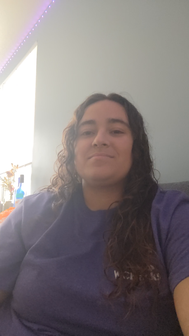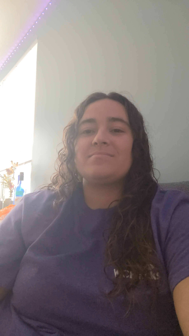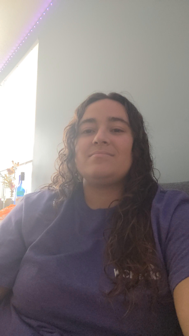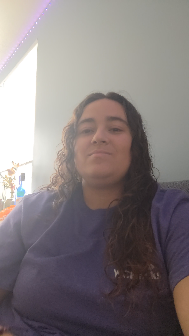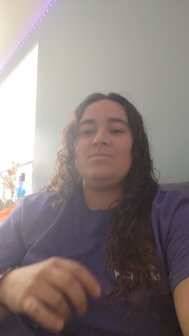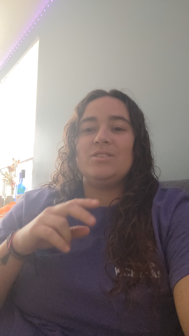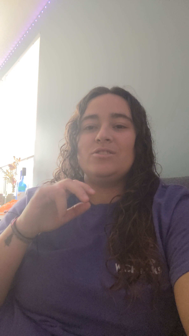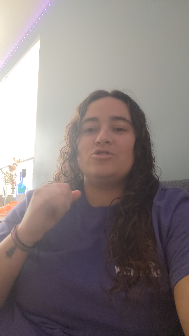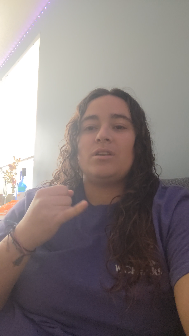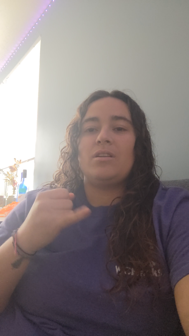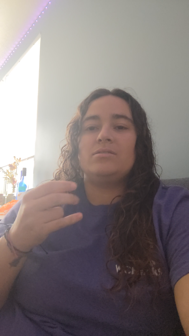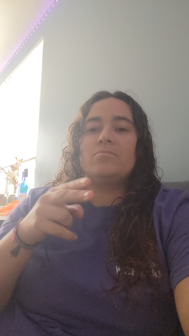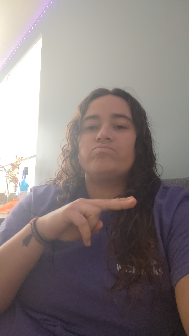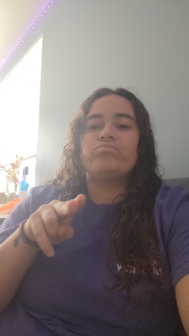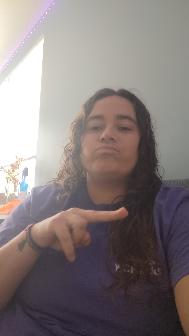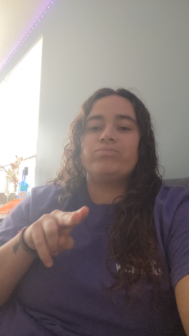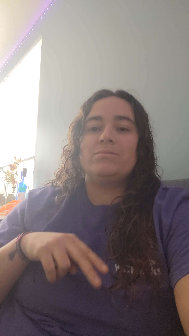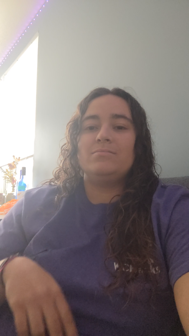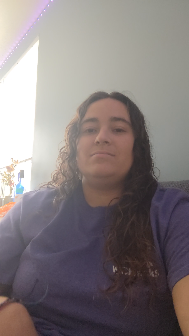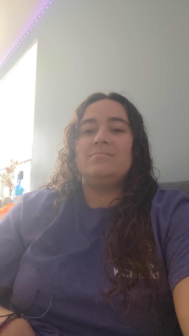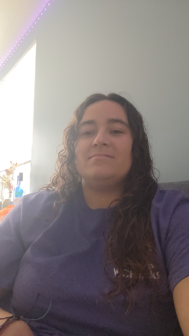jelly